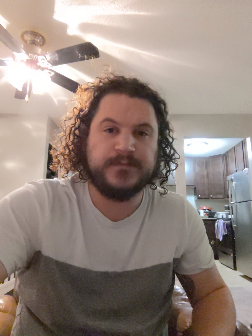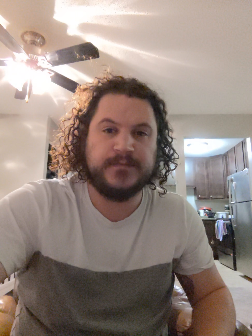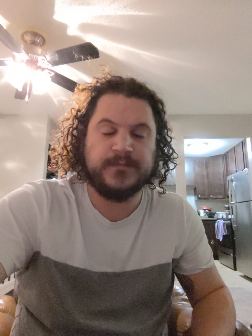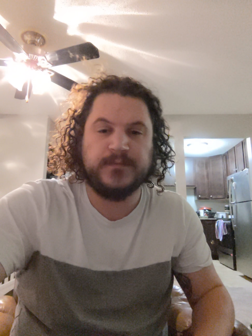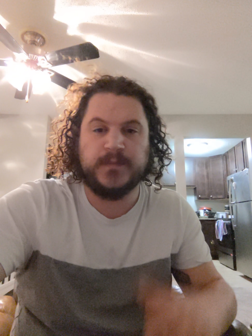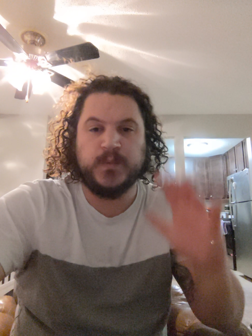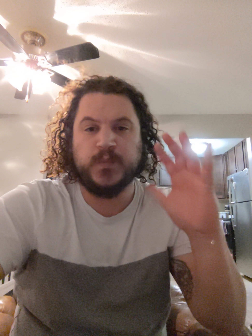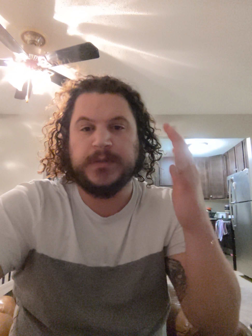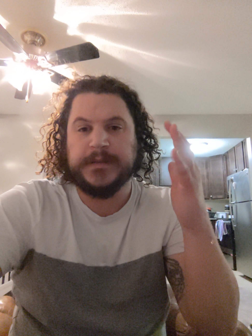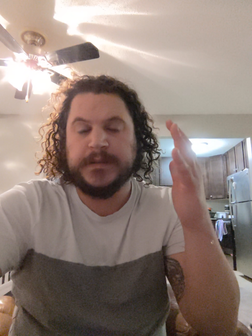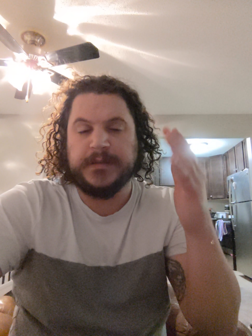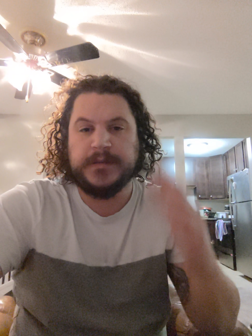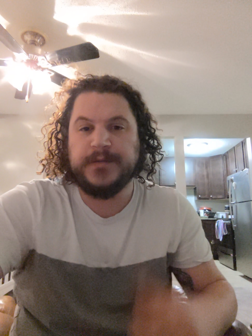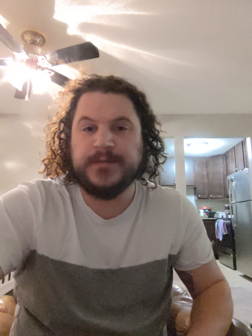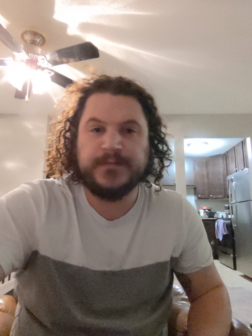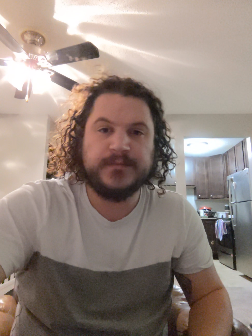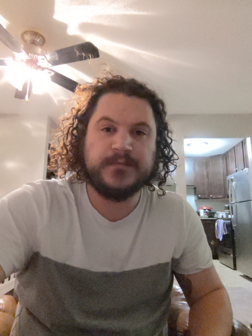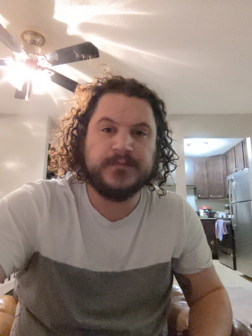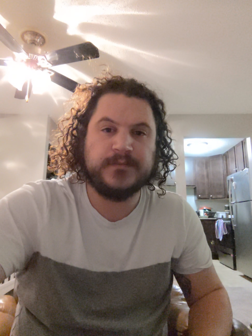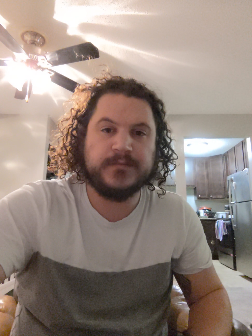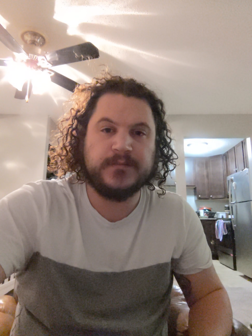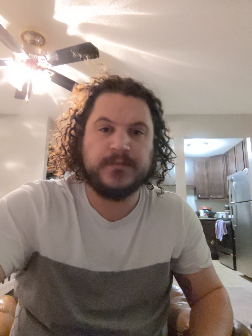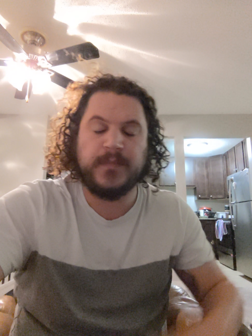tree